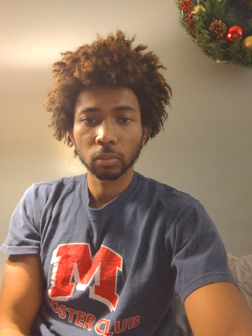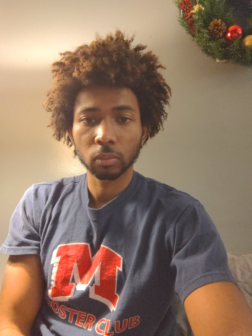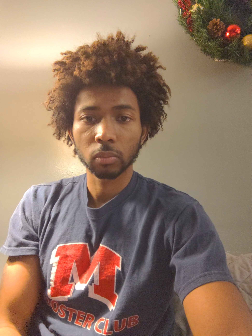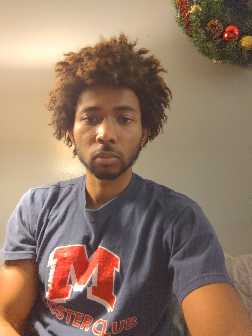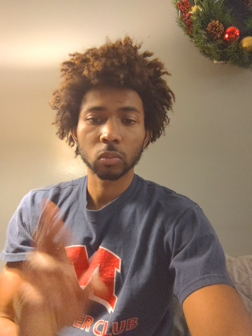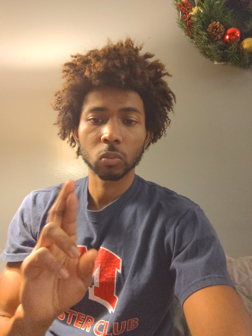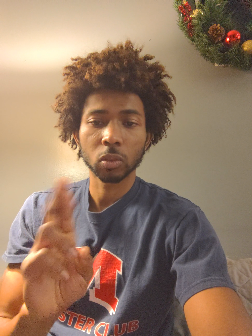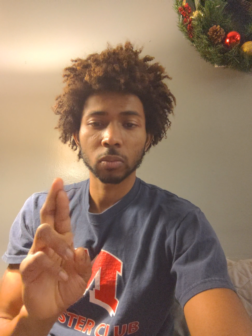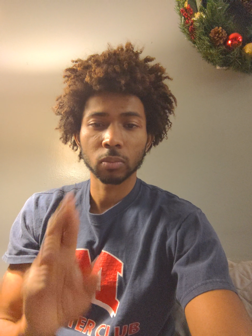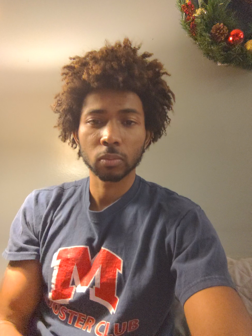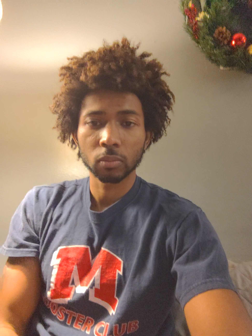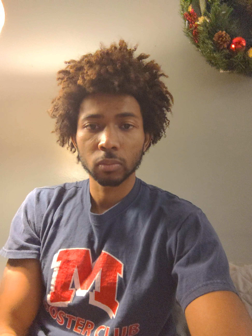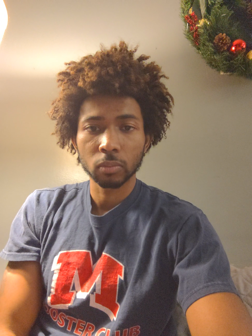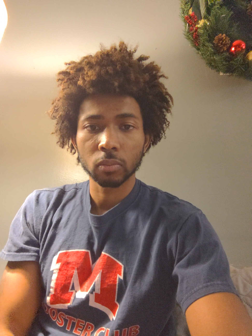refrigerator